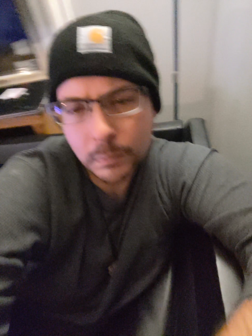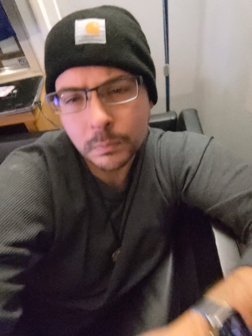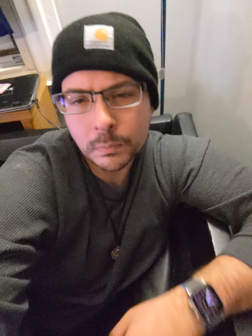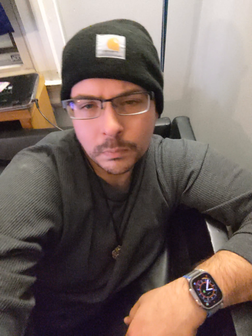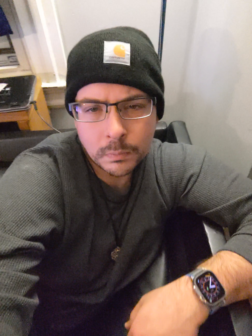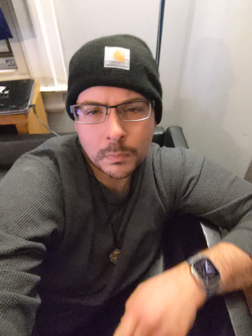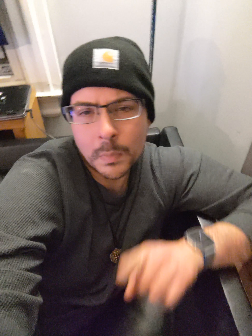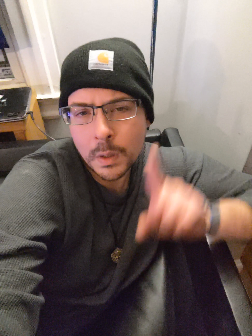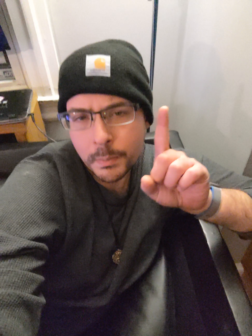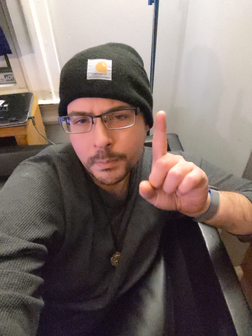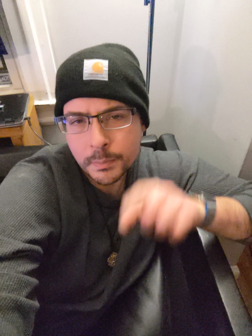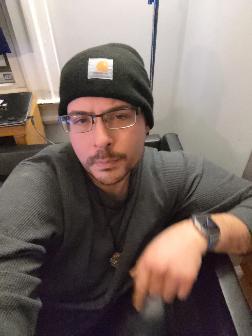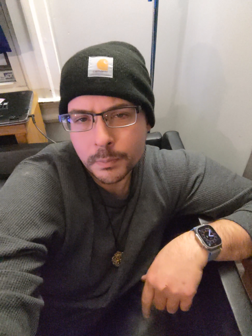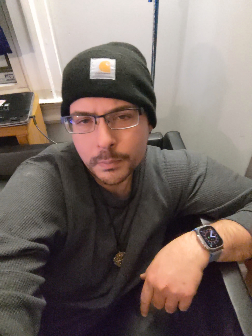up